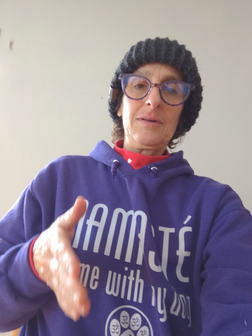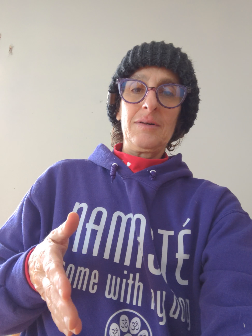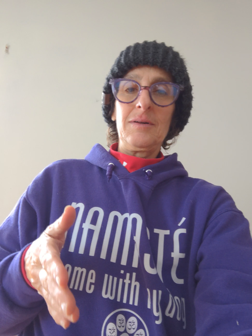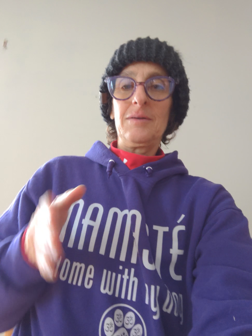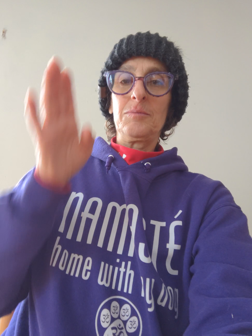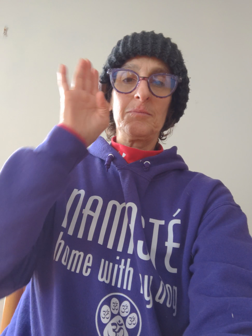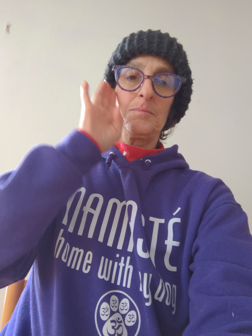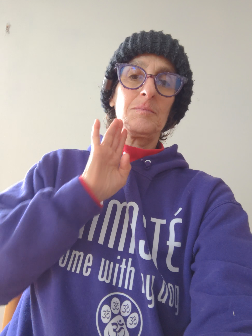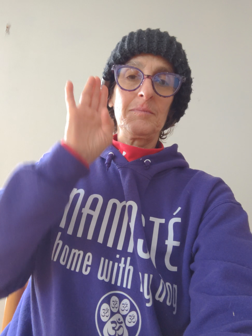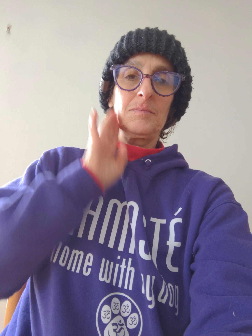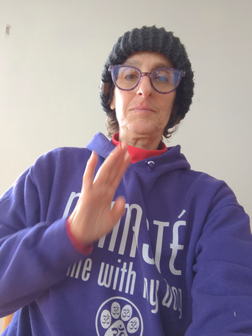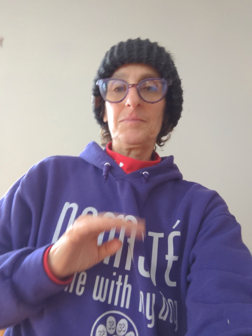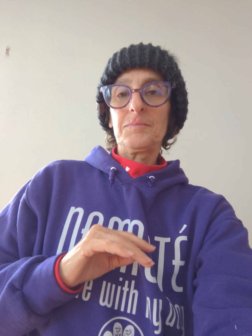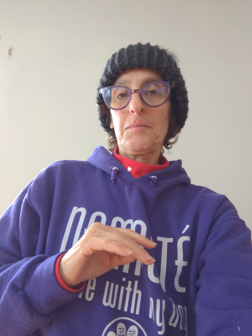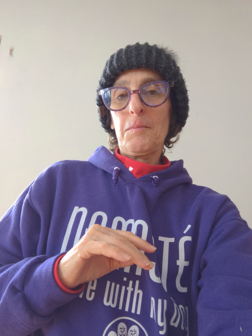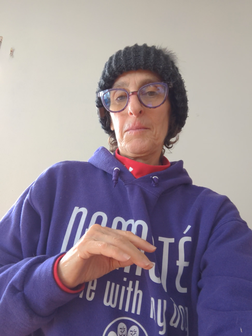brown